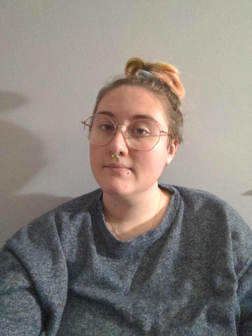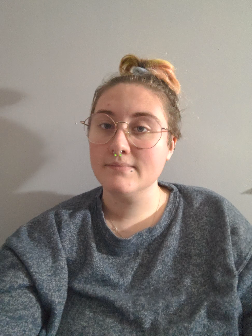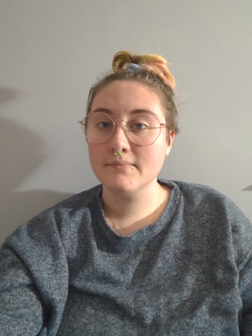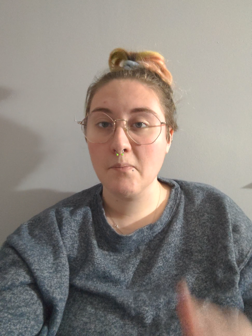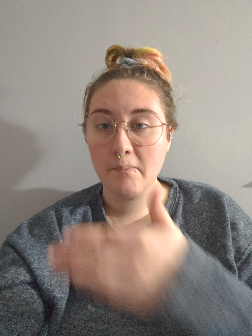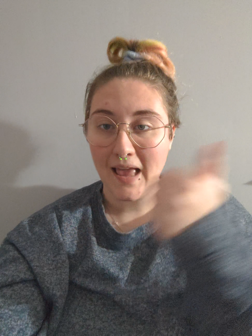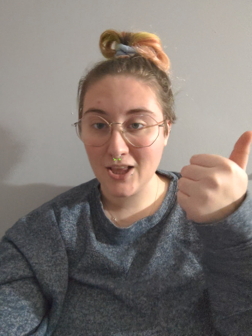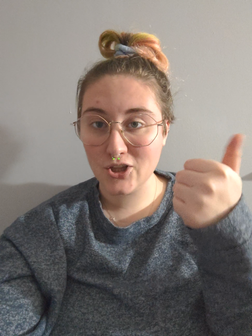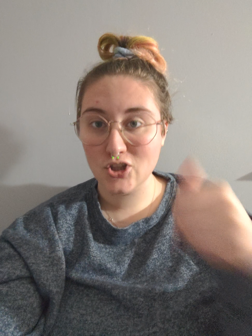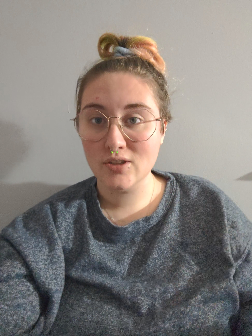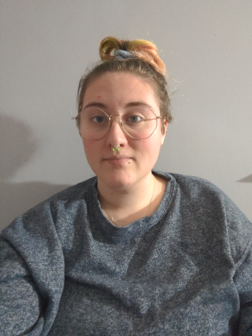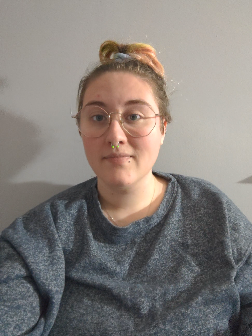better